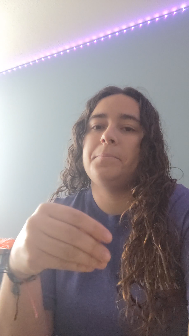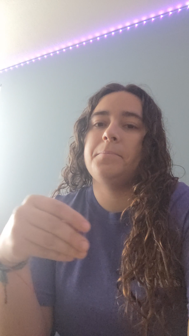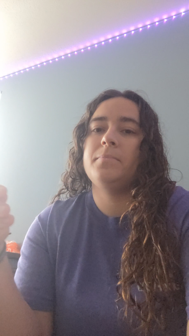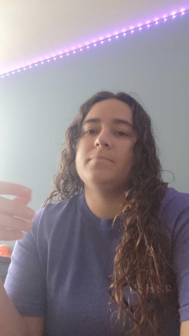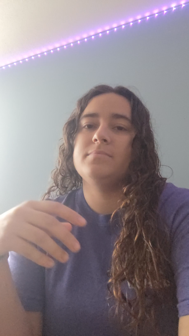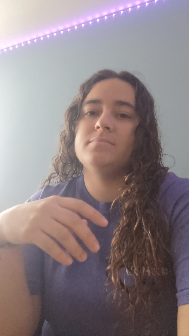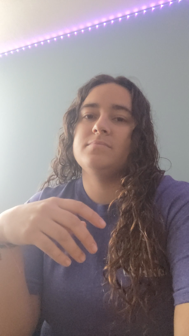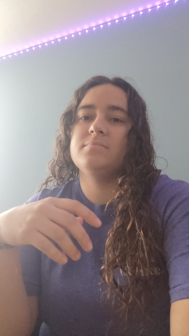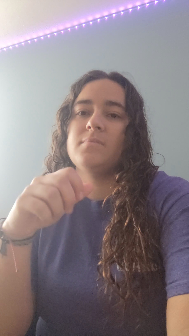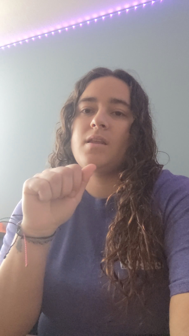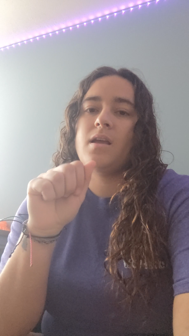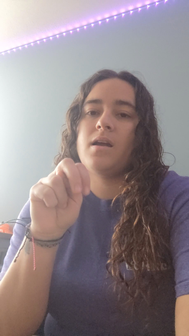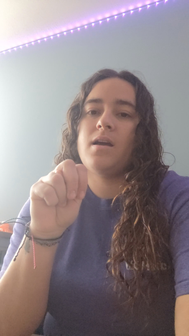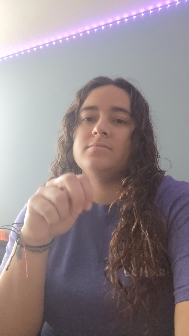an